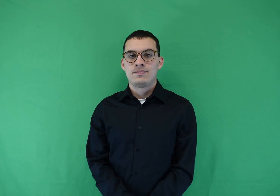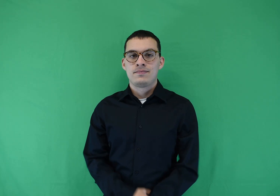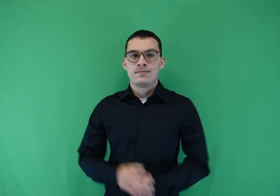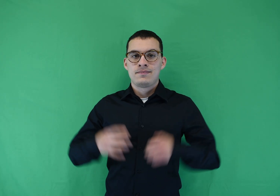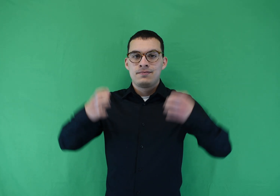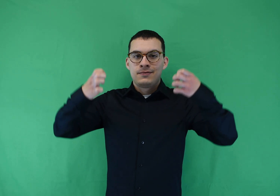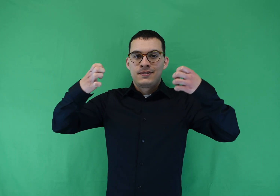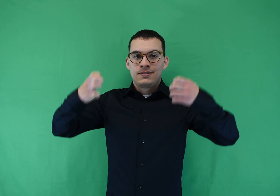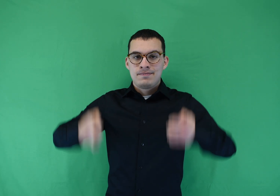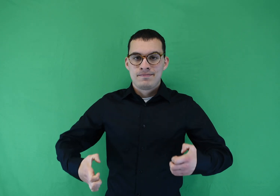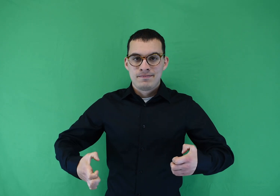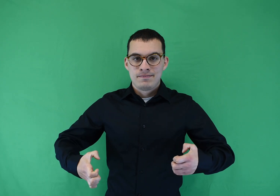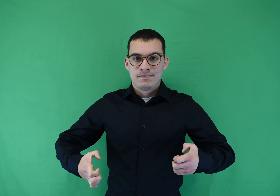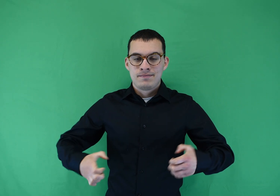estar